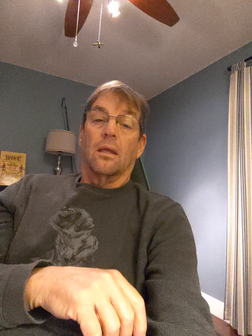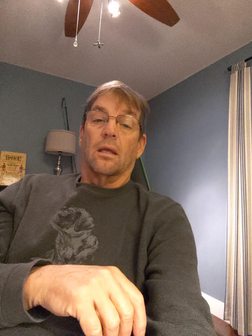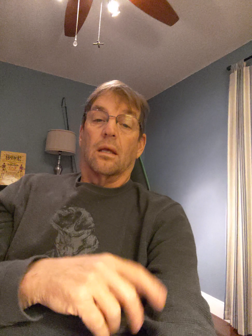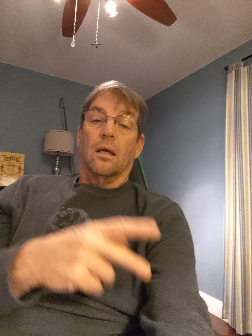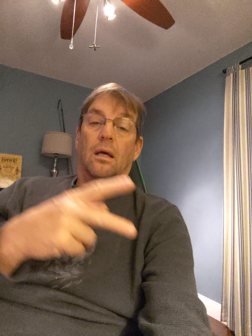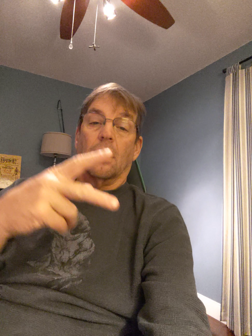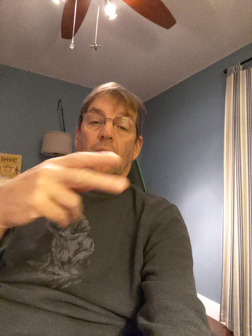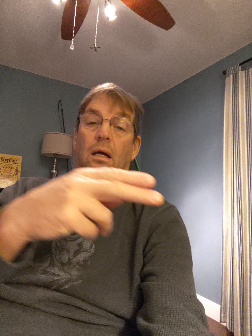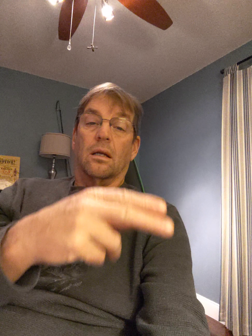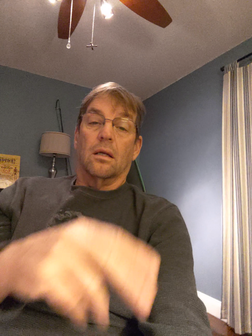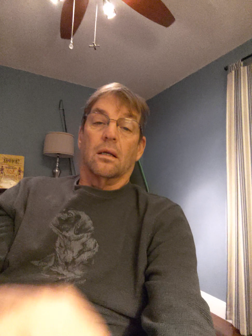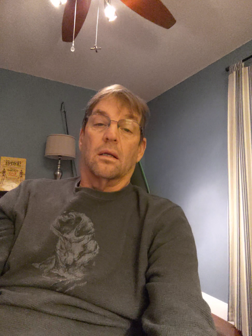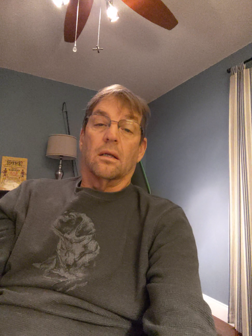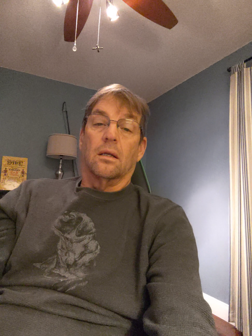cut